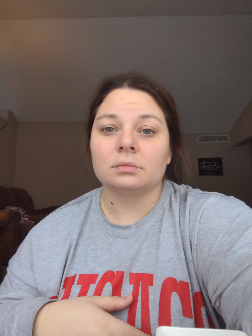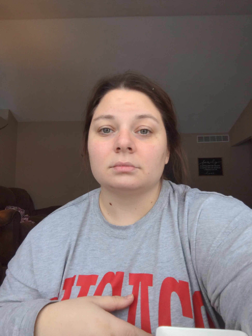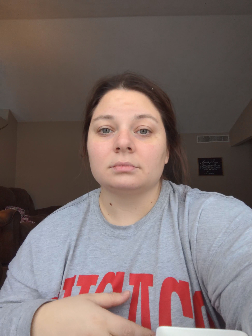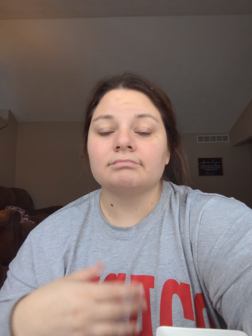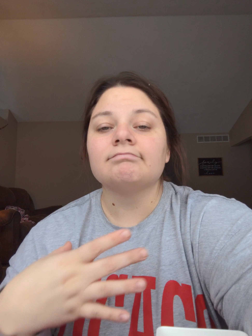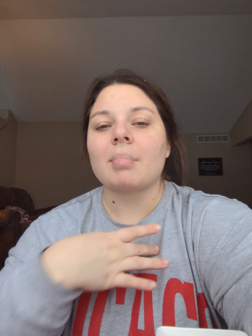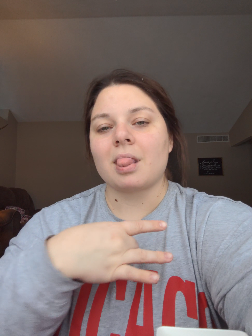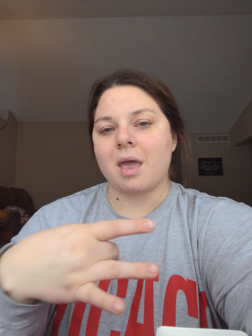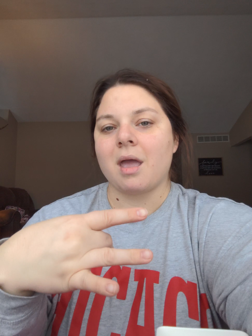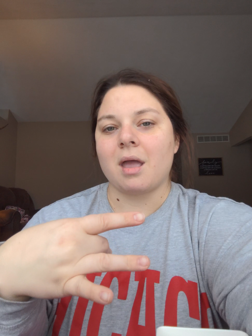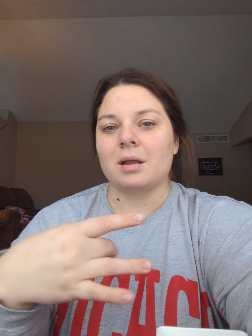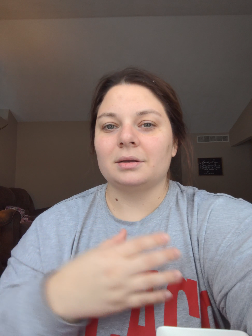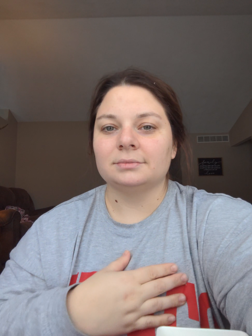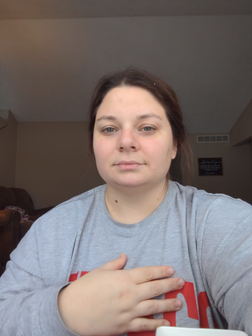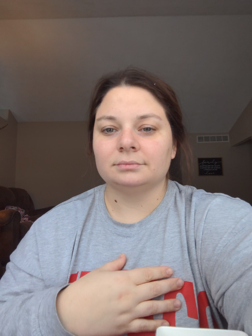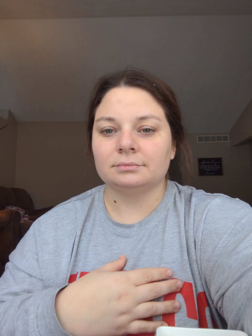like